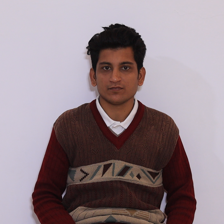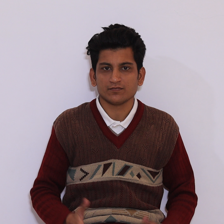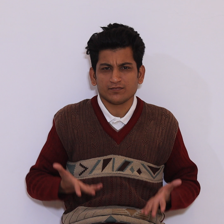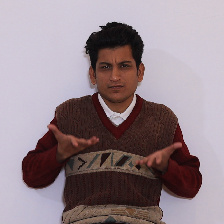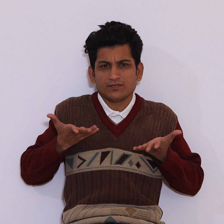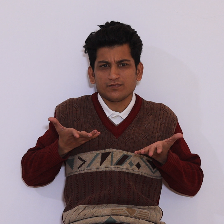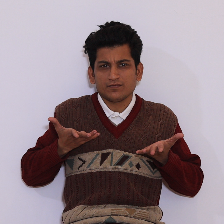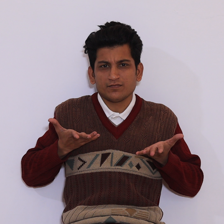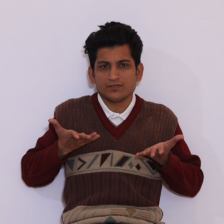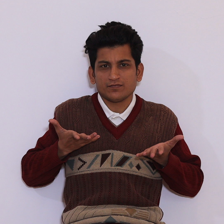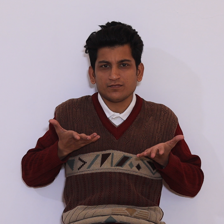surprise